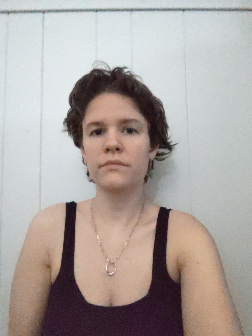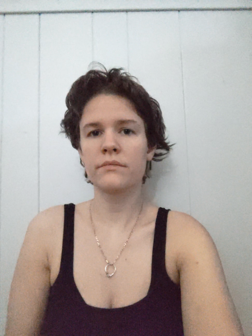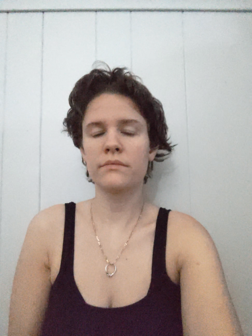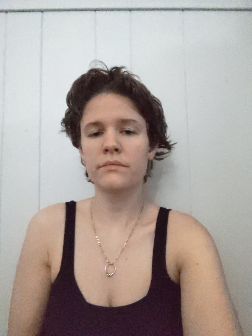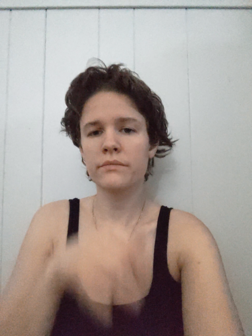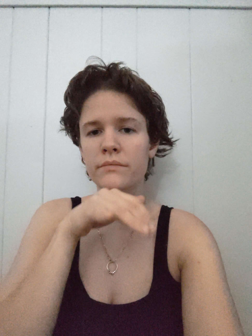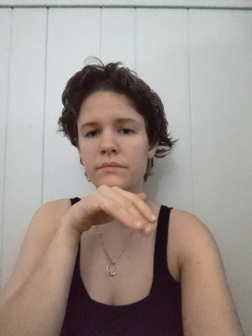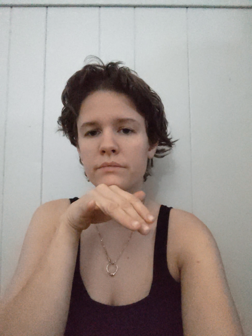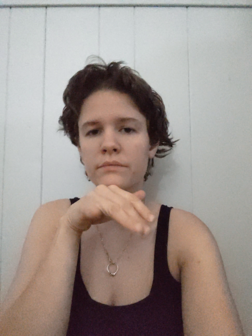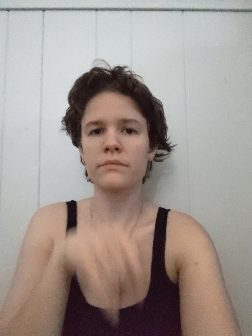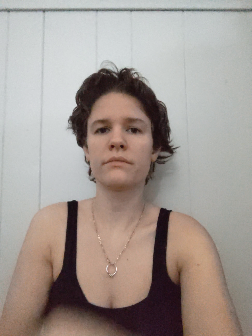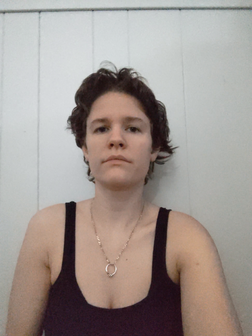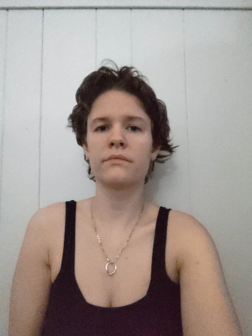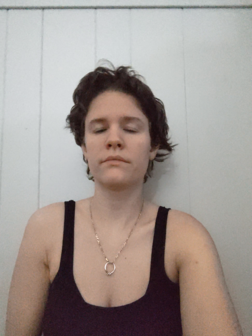dirty